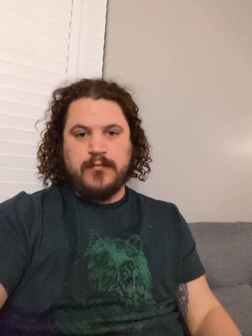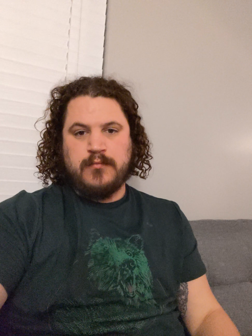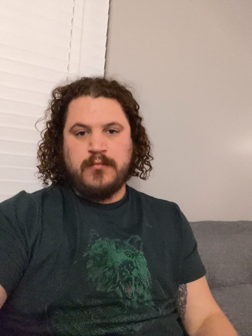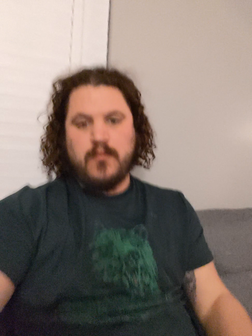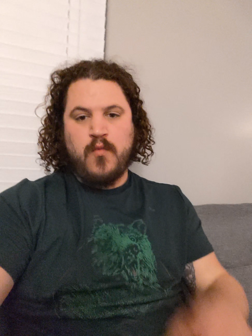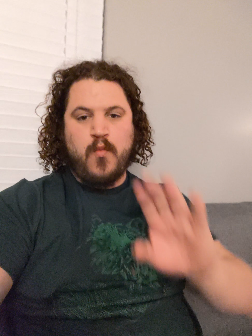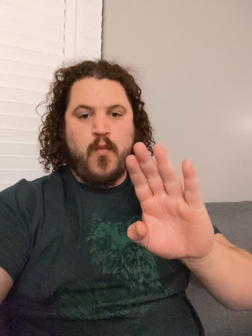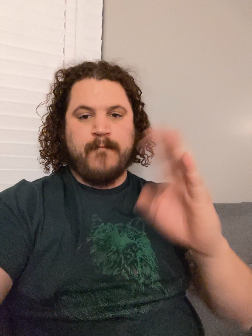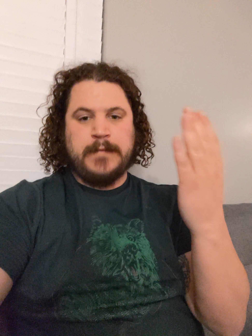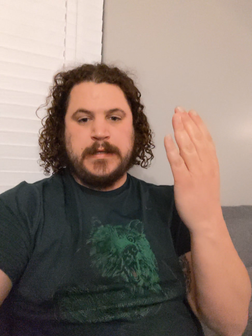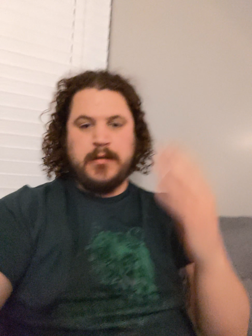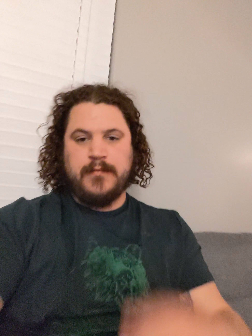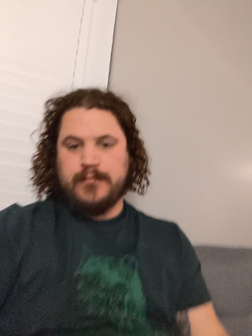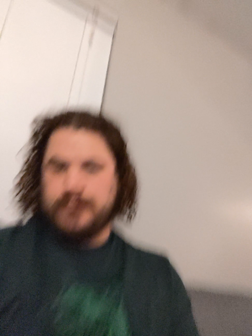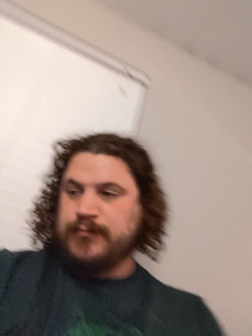open